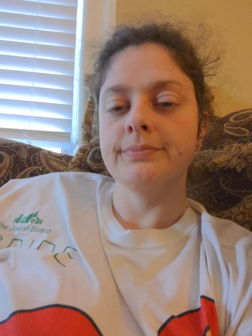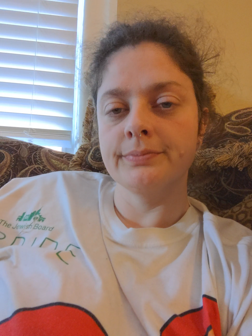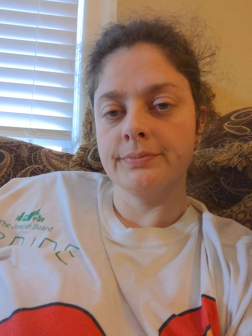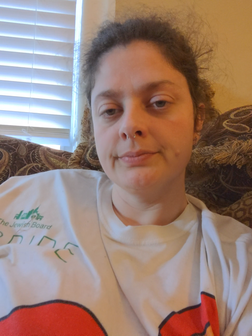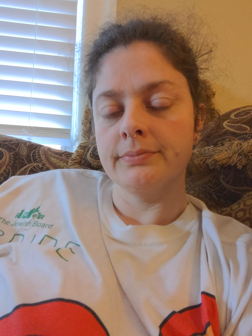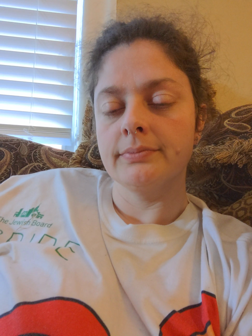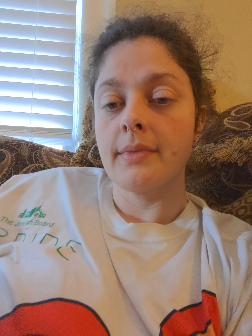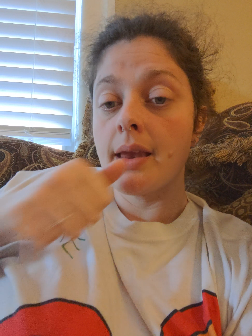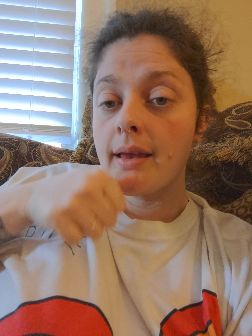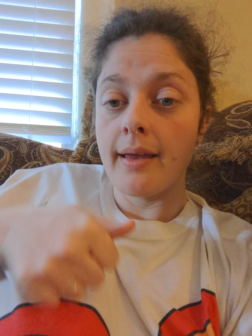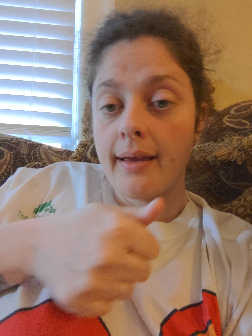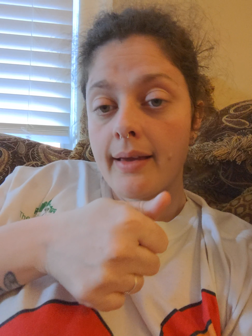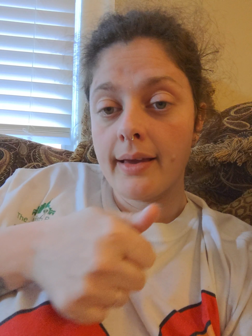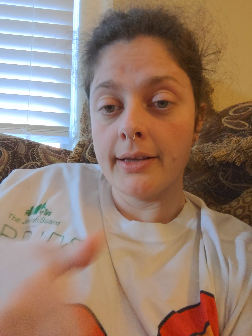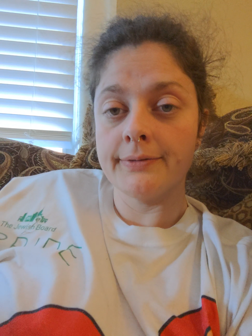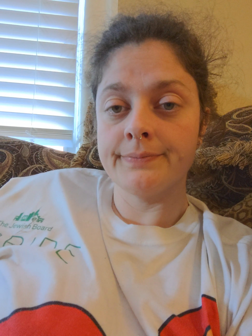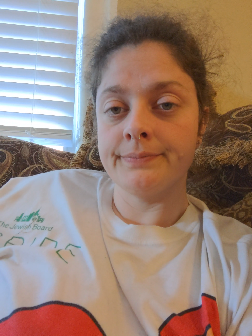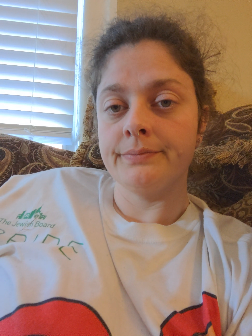hide